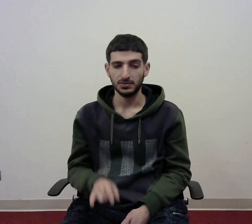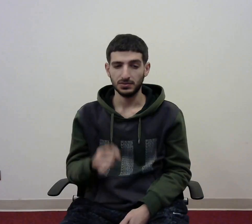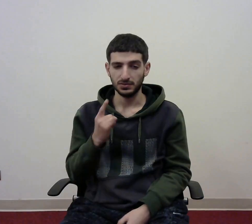uşaq